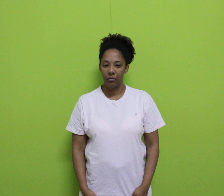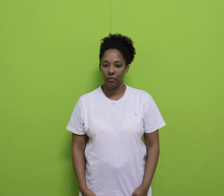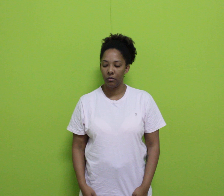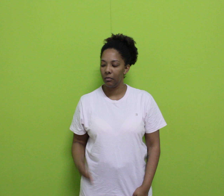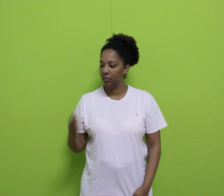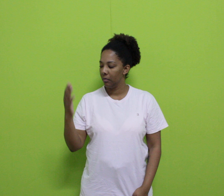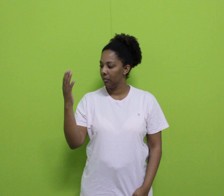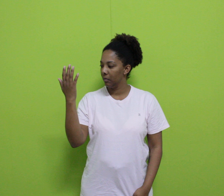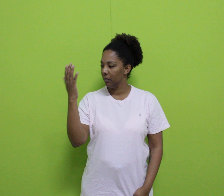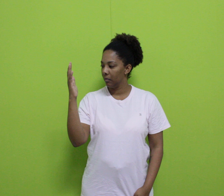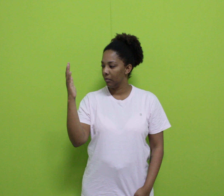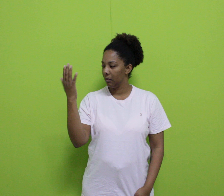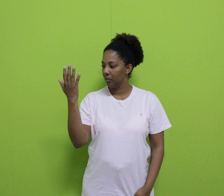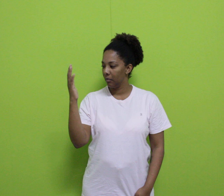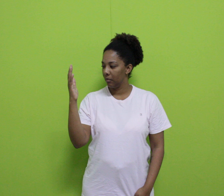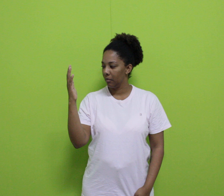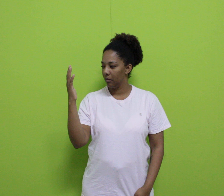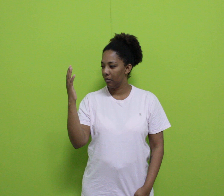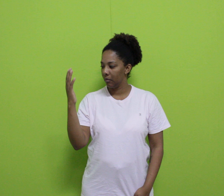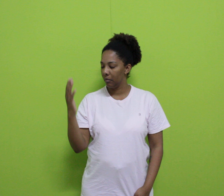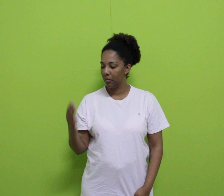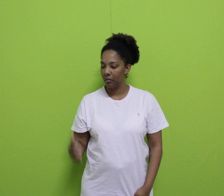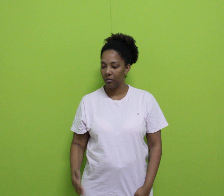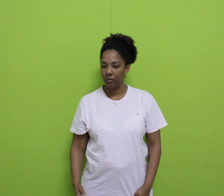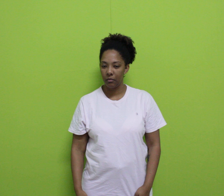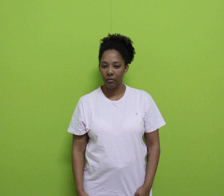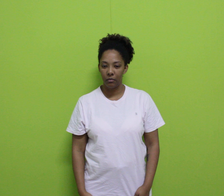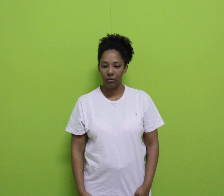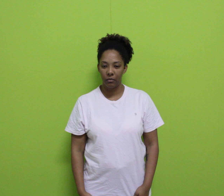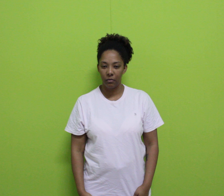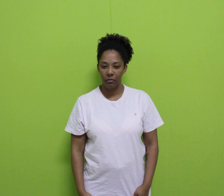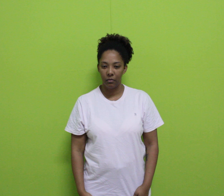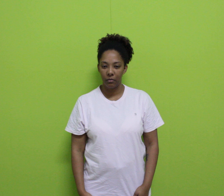espelho